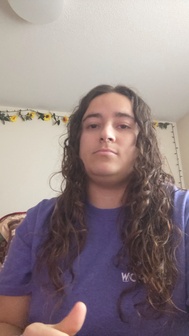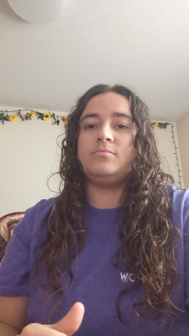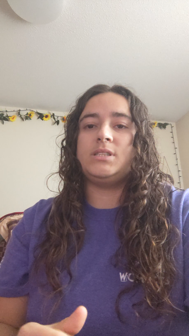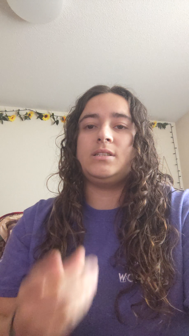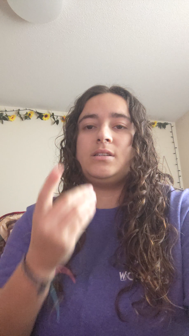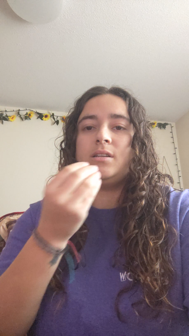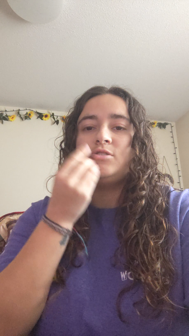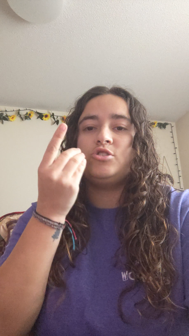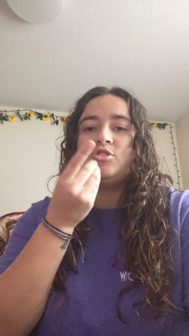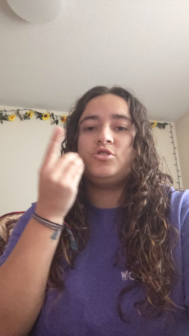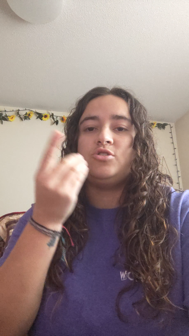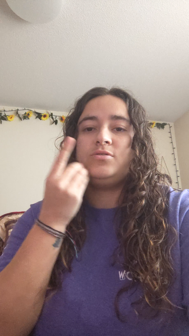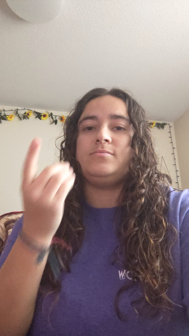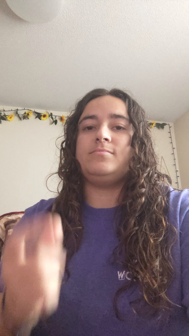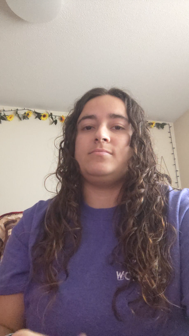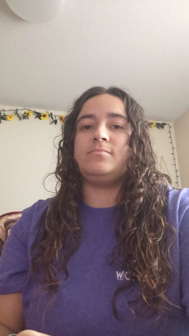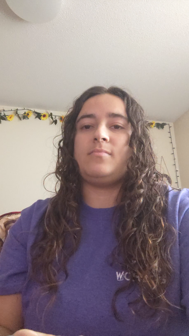dinner